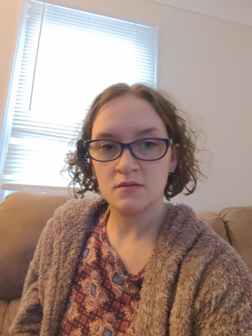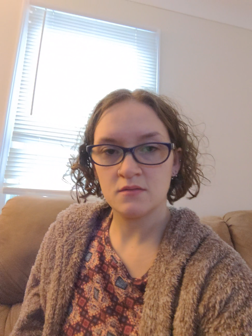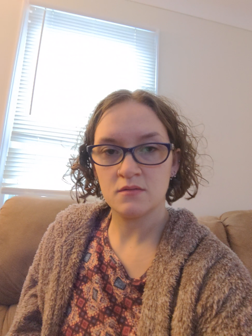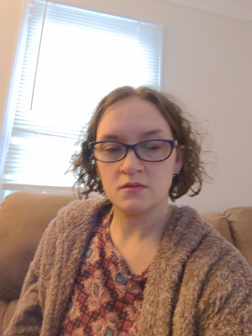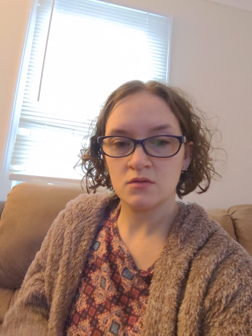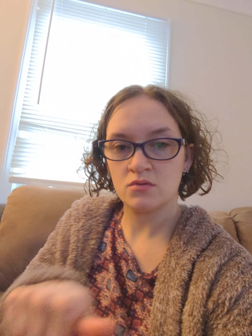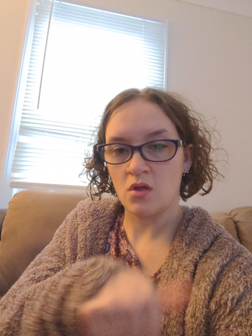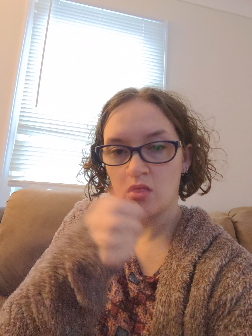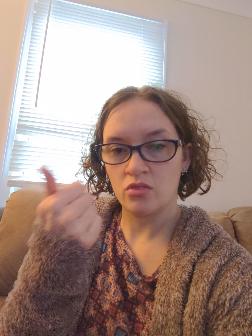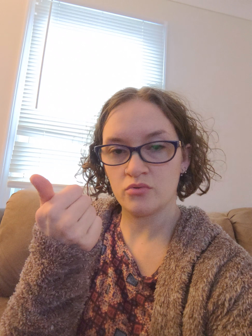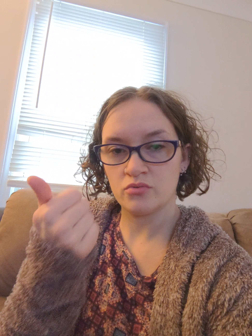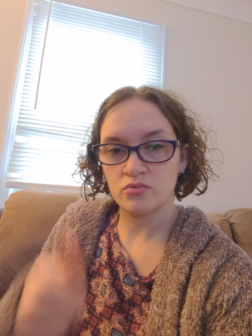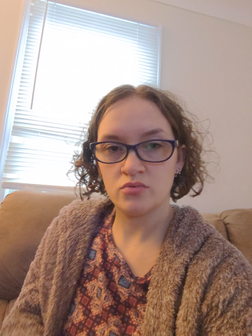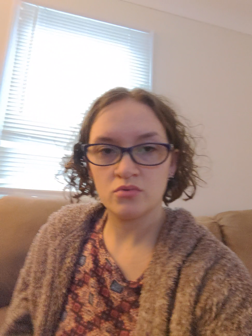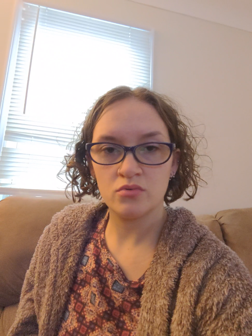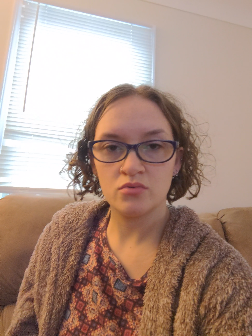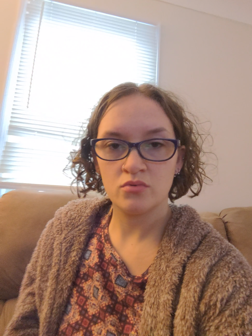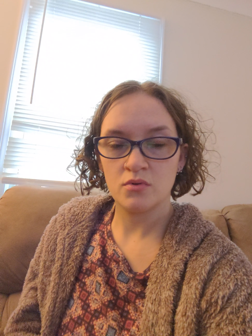another